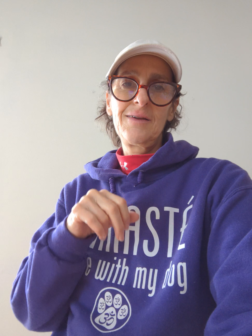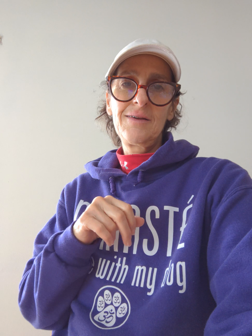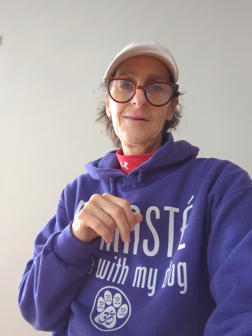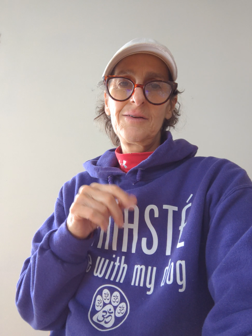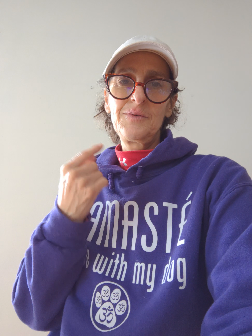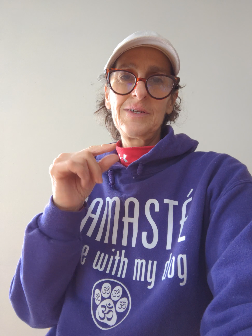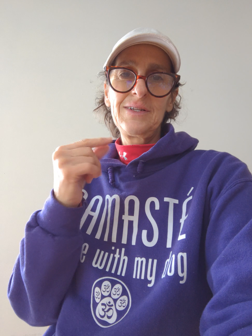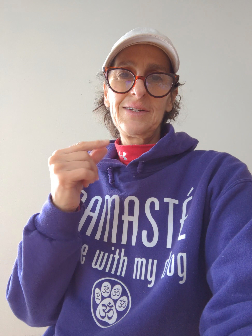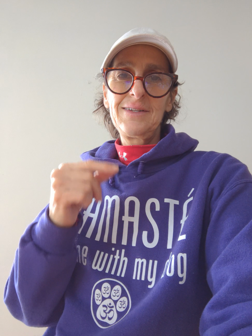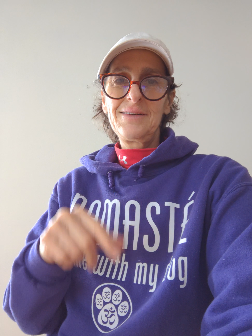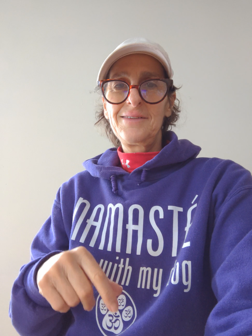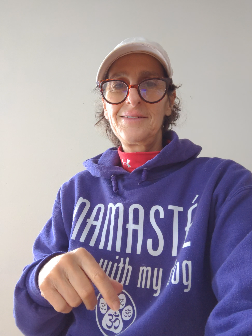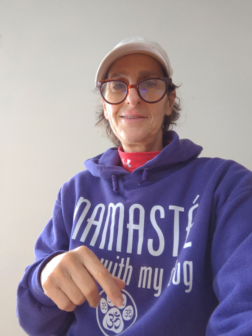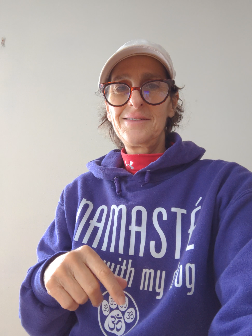green